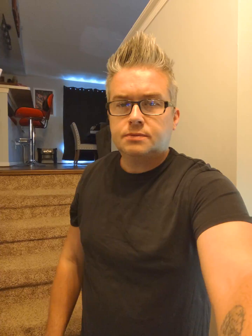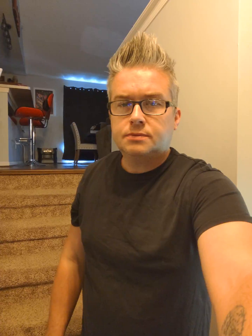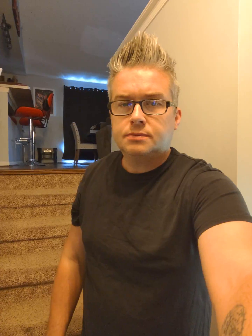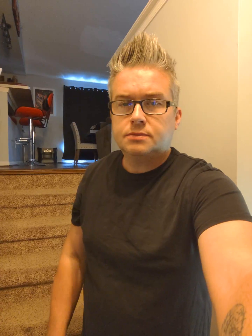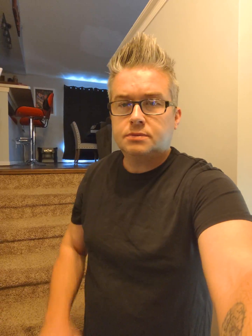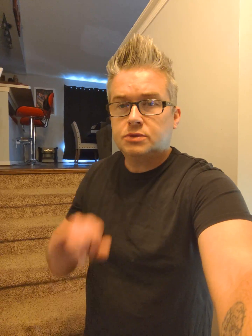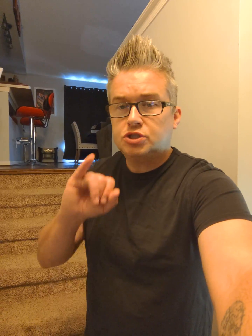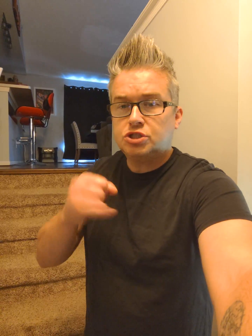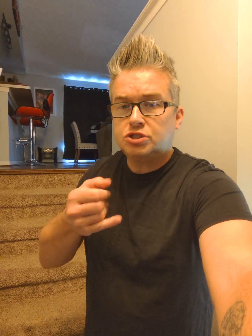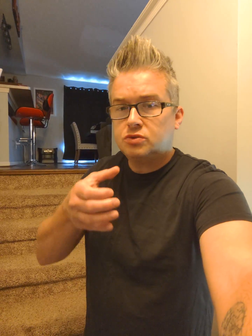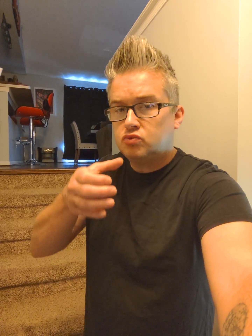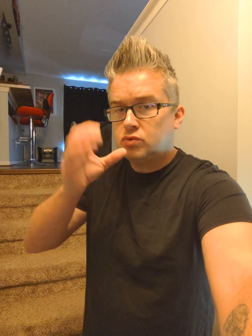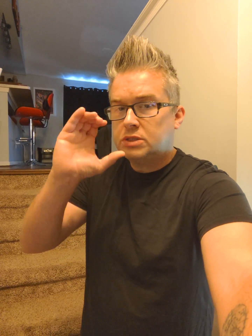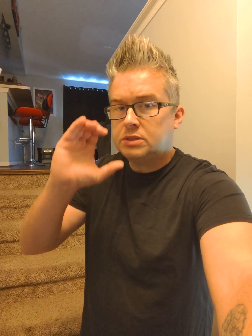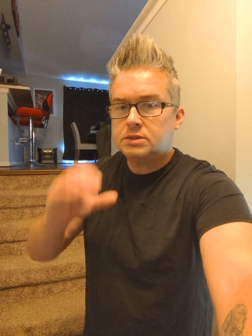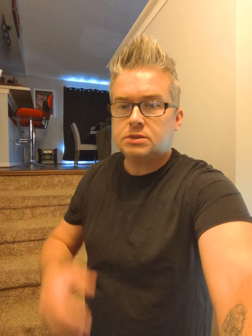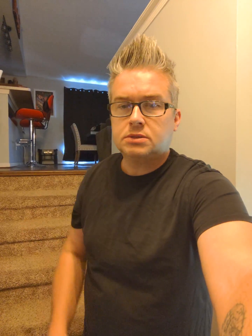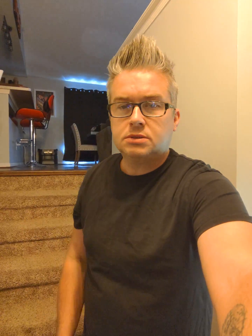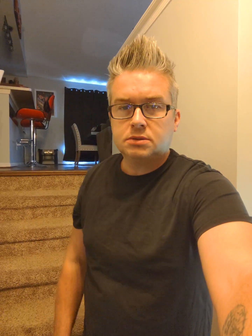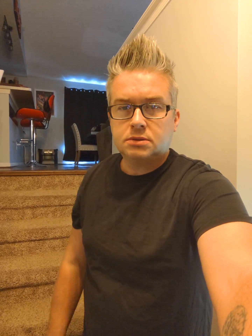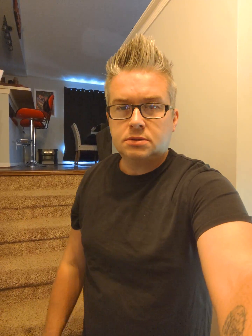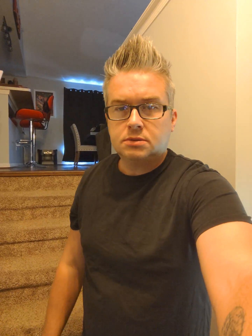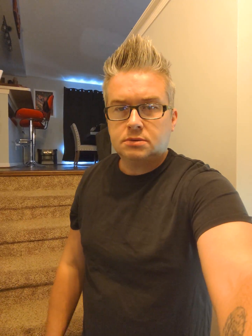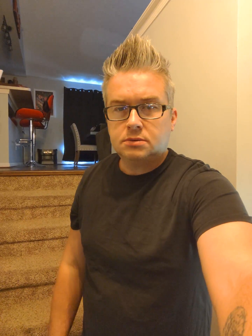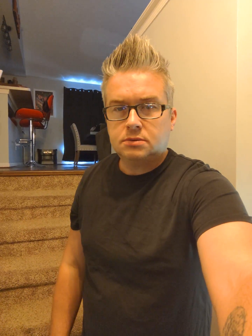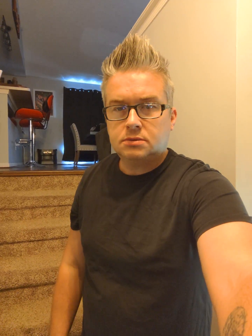juice